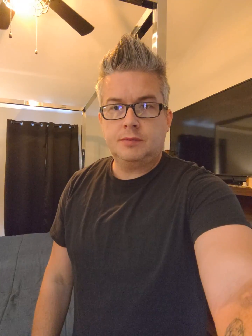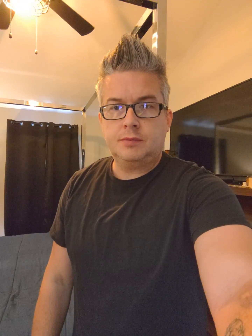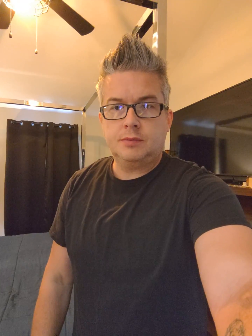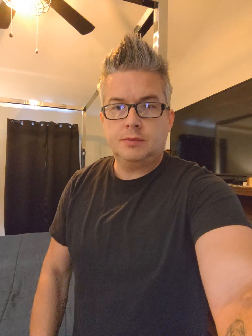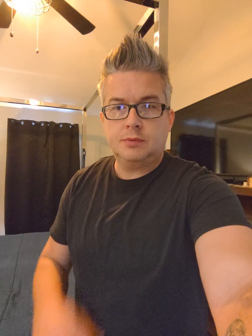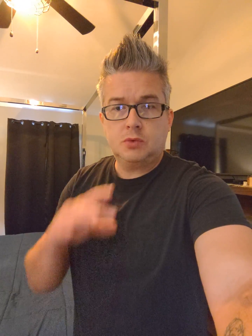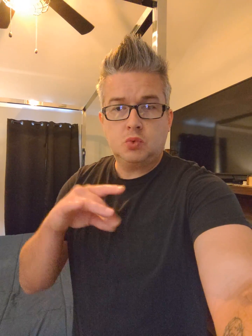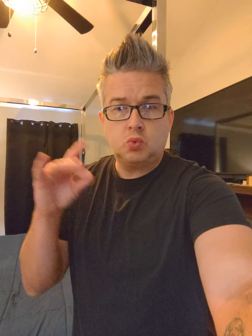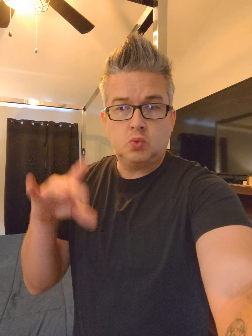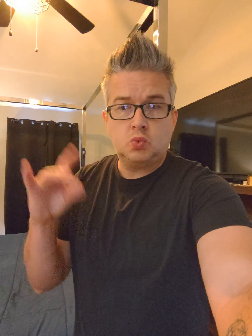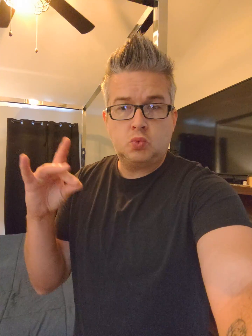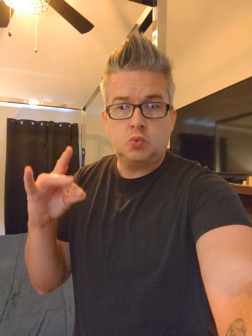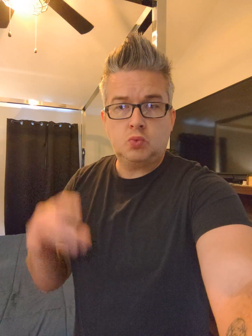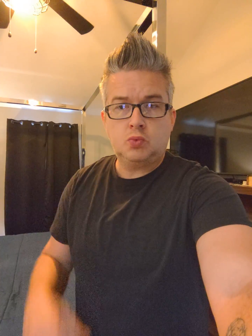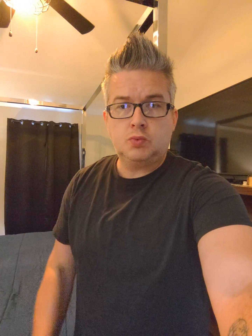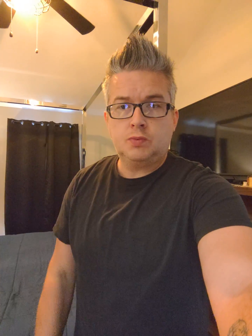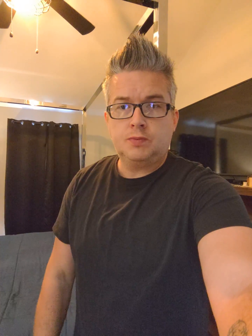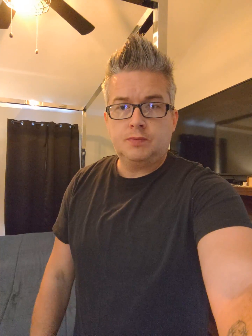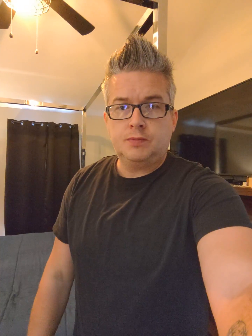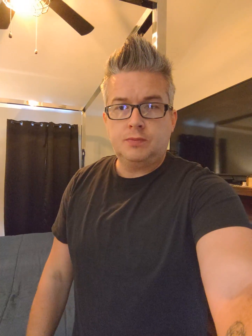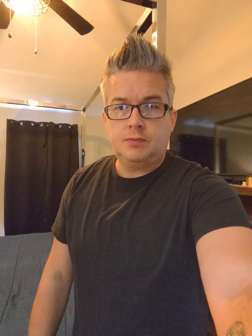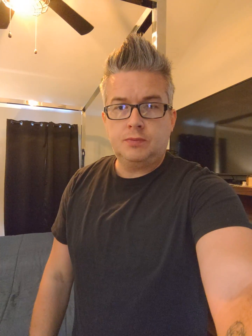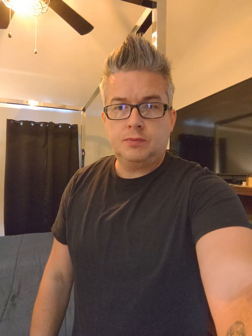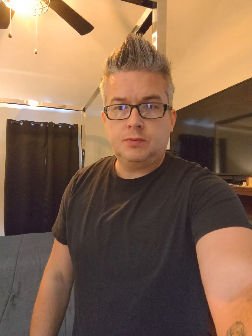choose